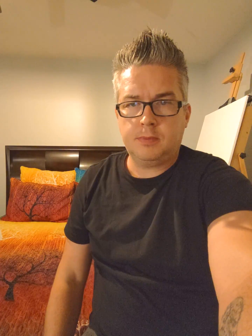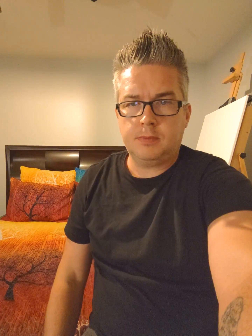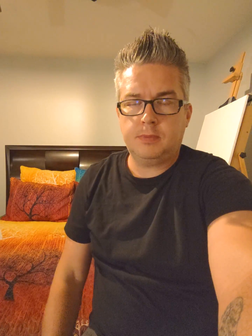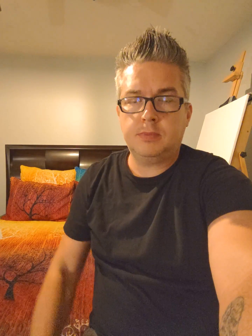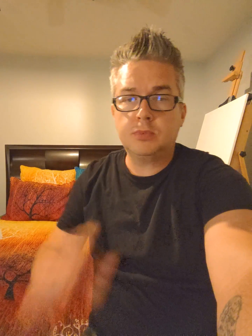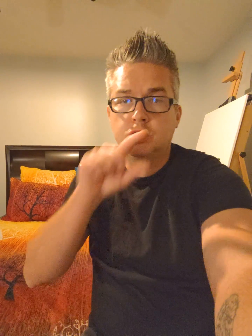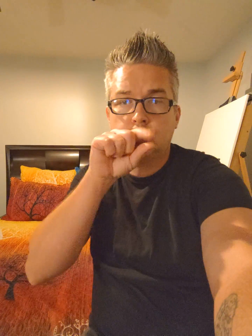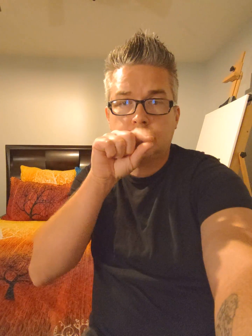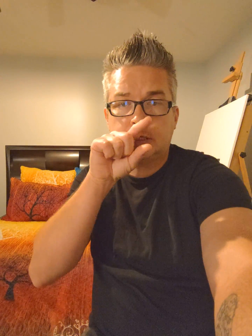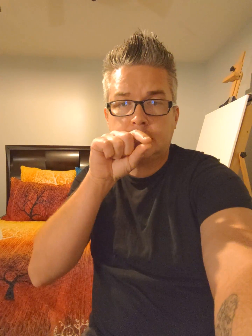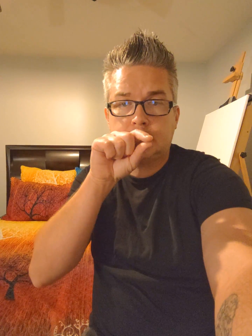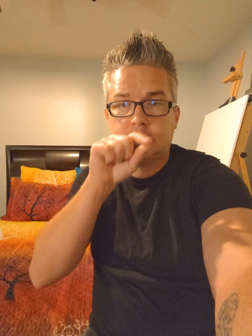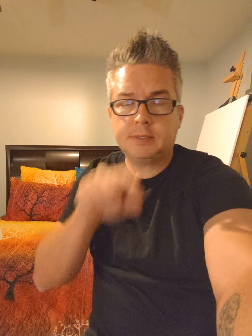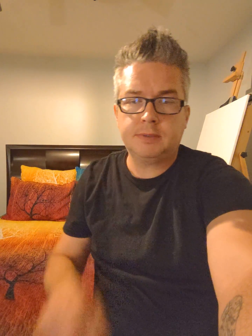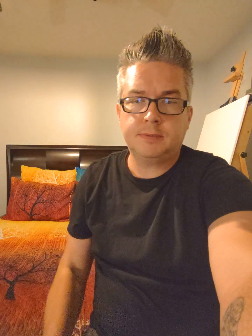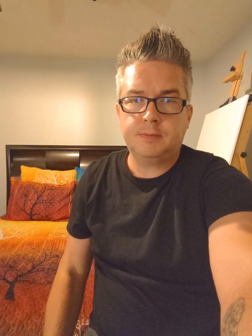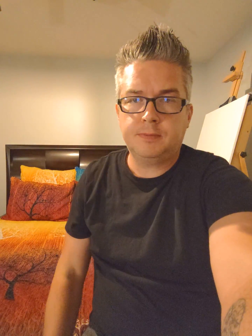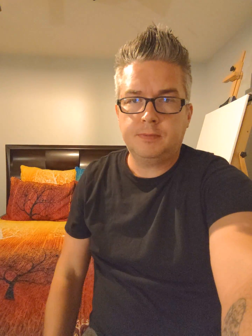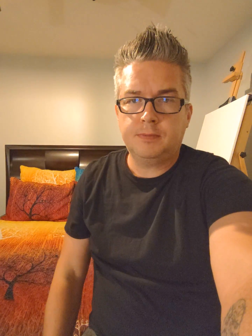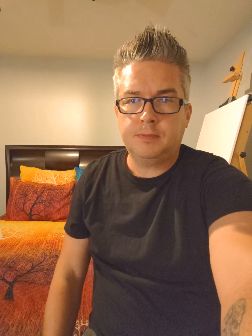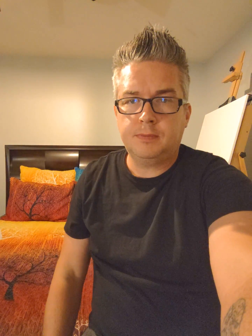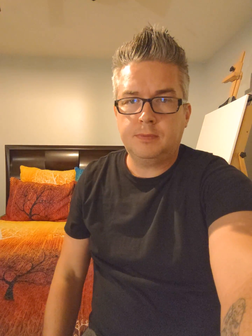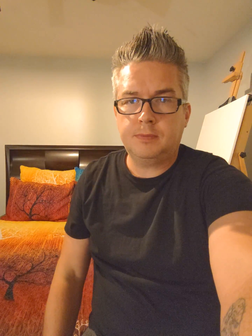chicken